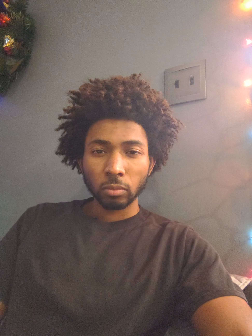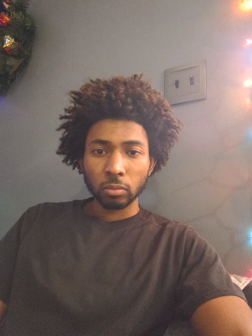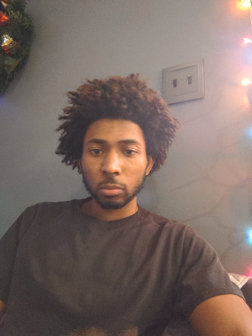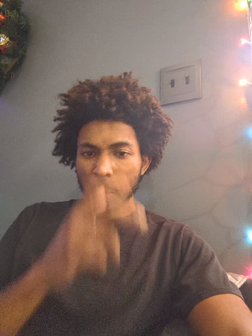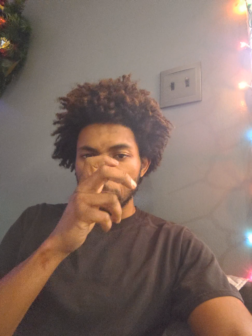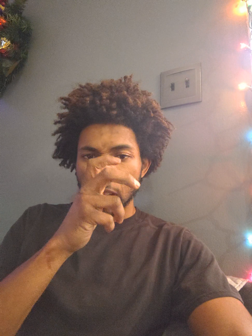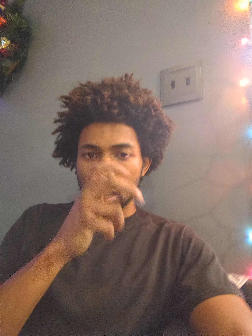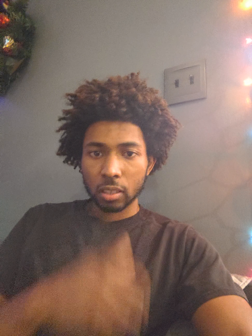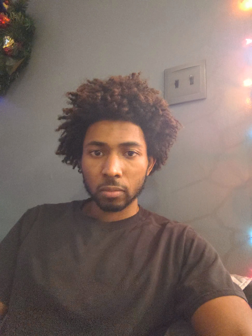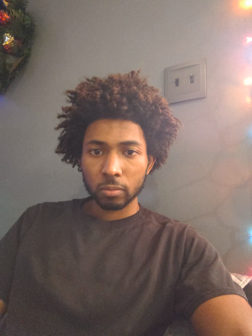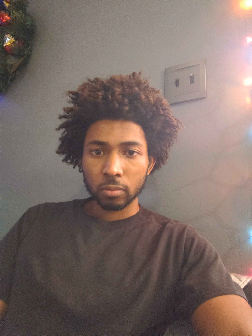bug